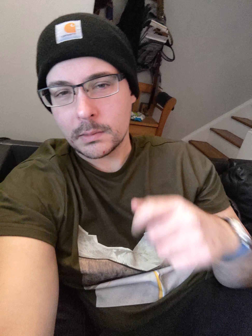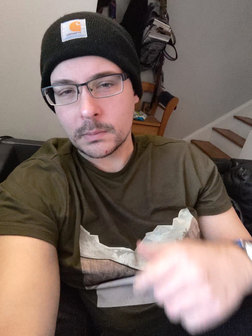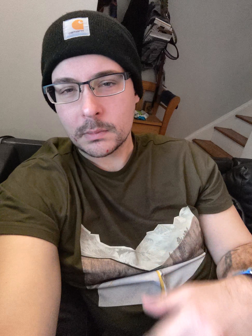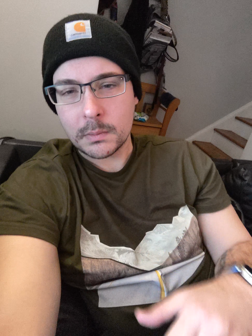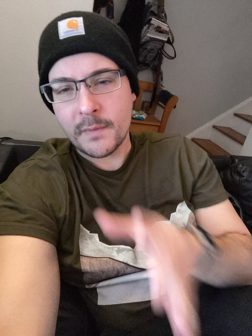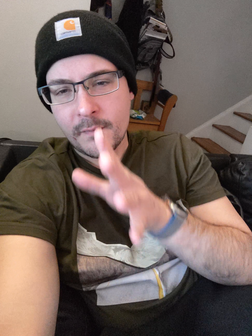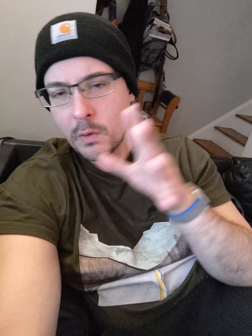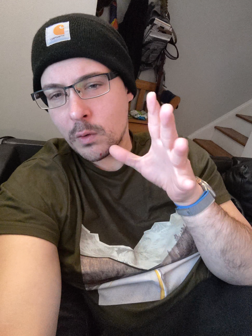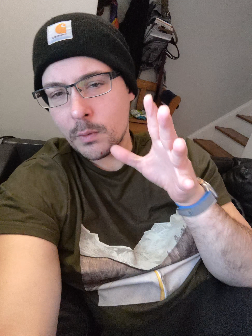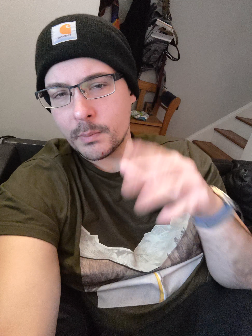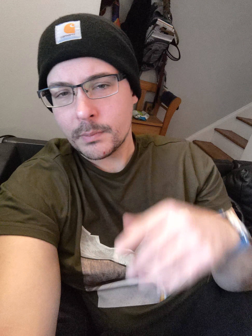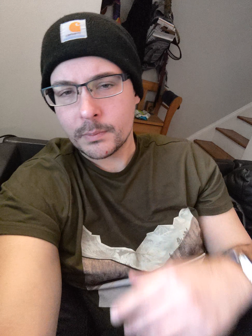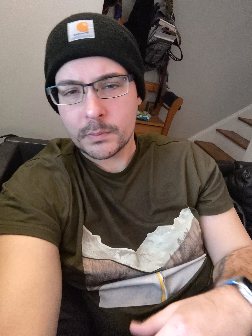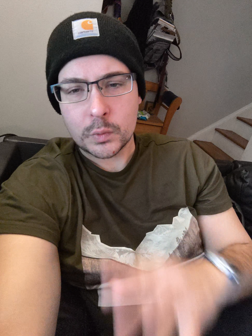farm